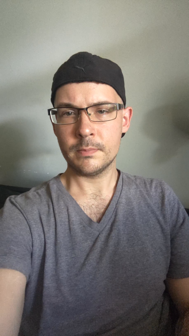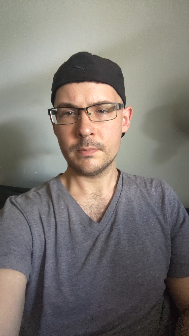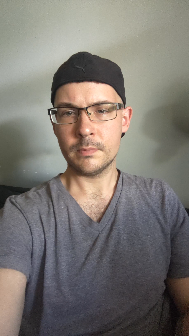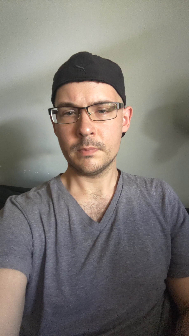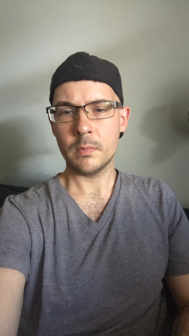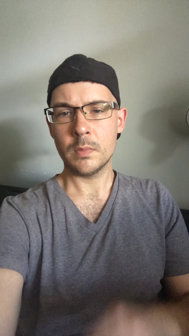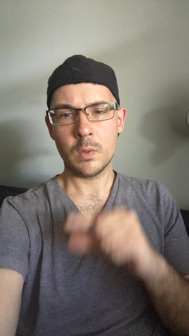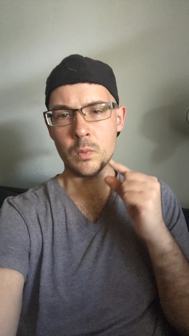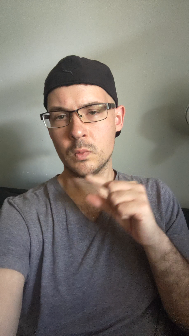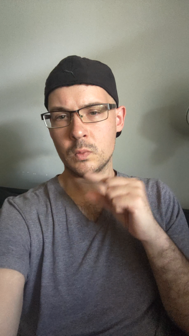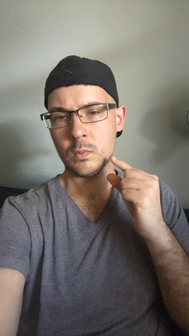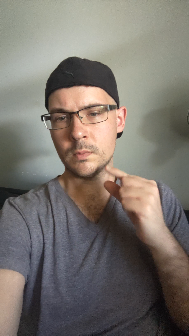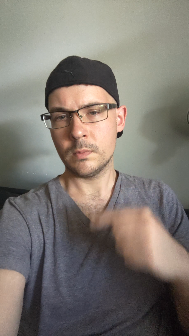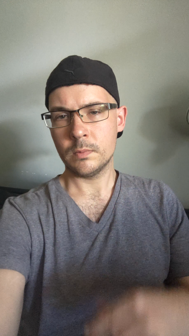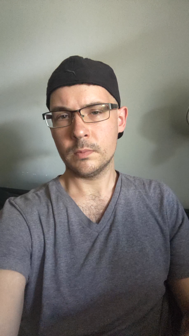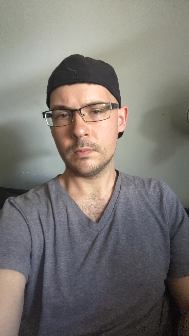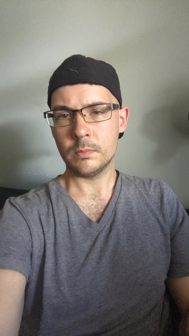glue